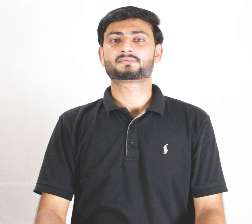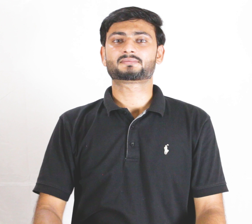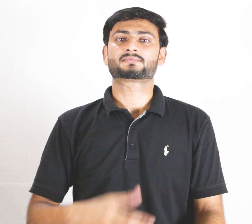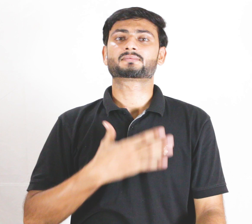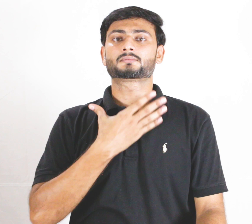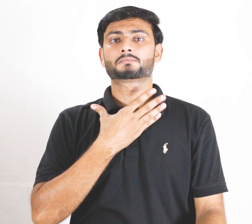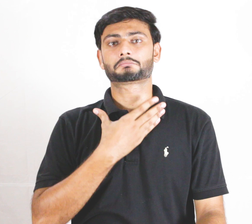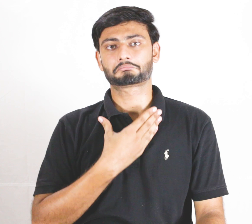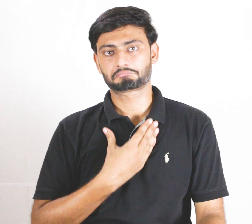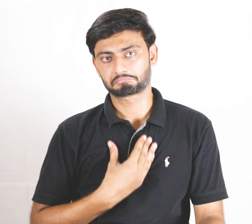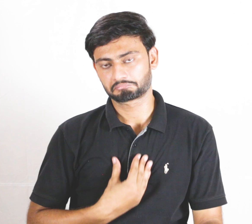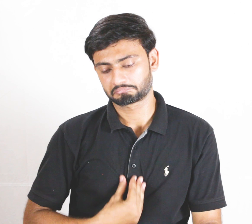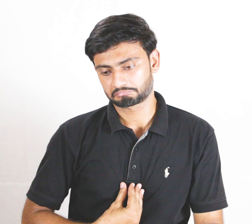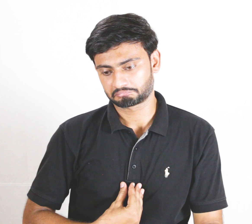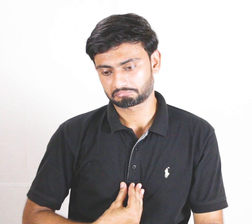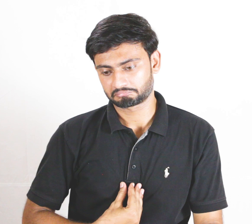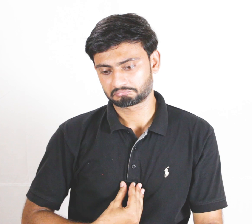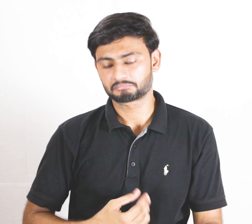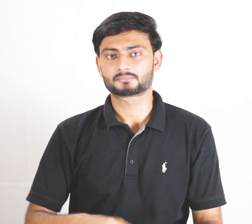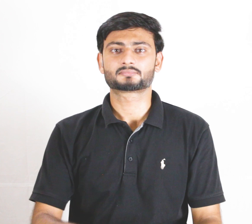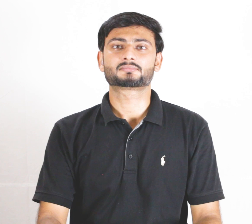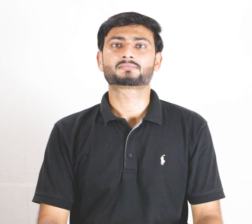sad